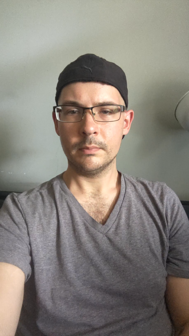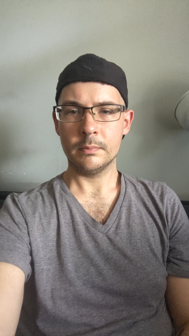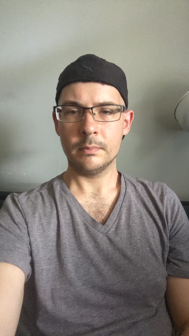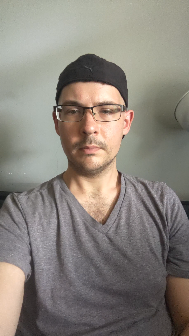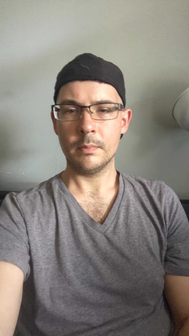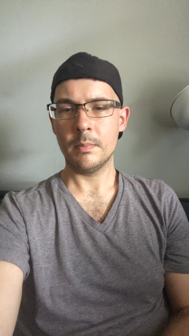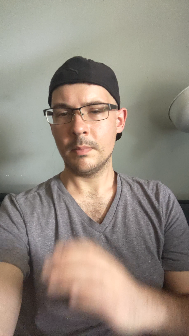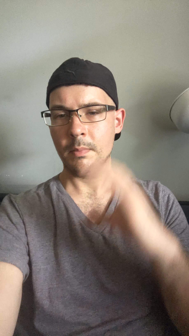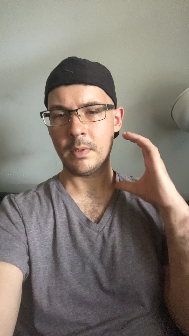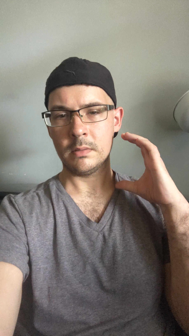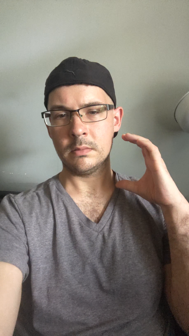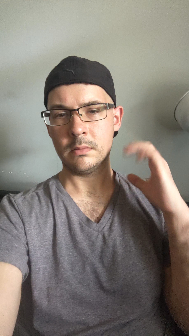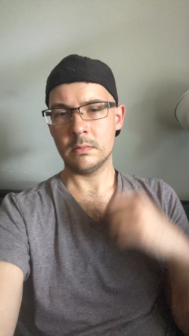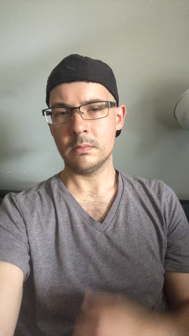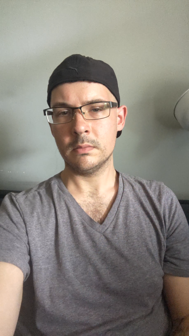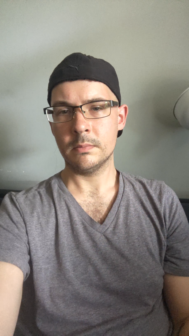bus